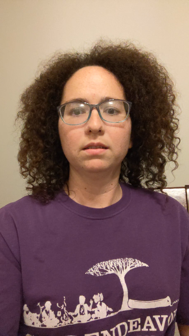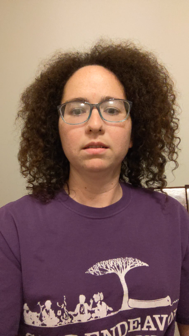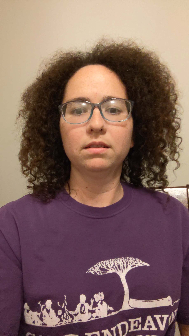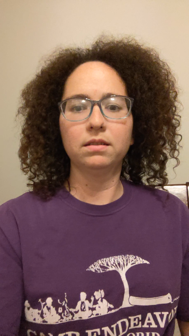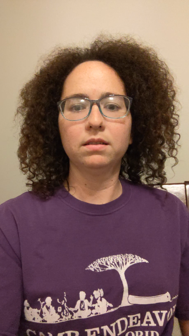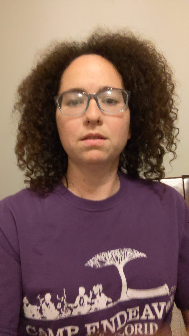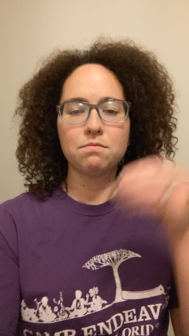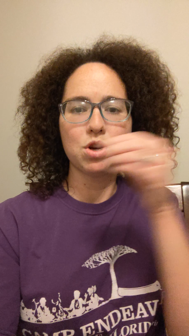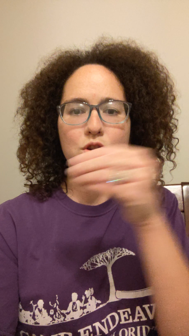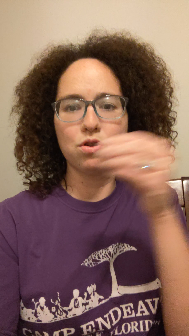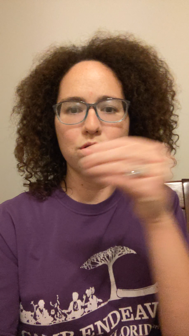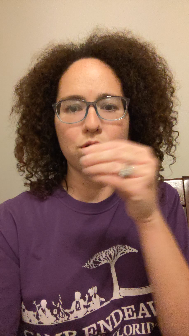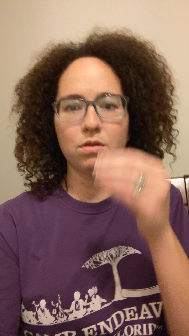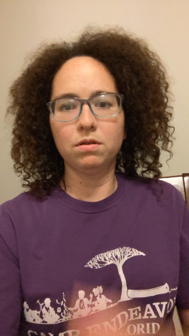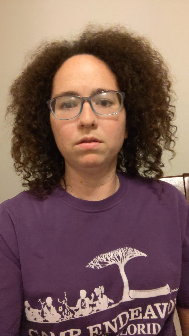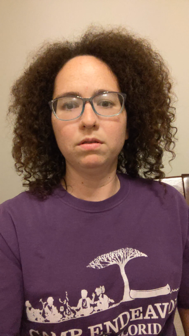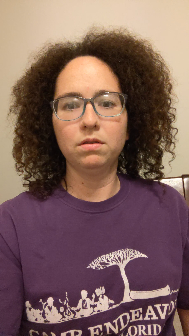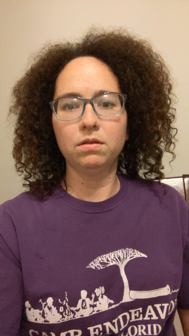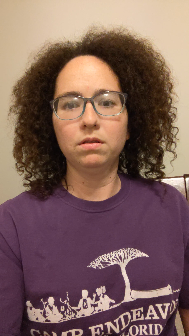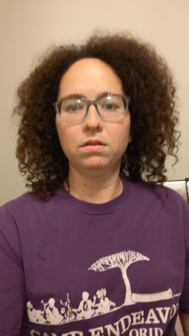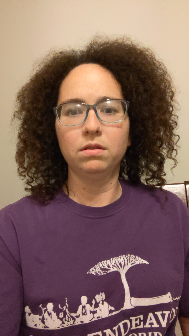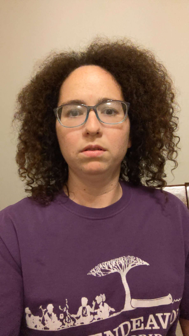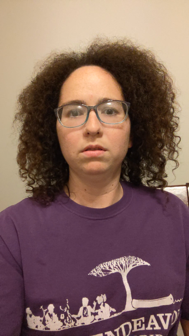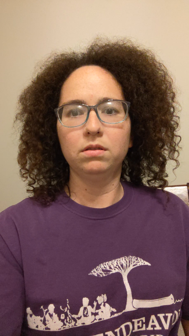more